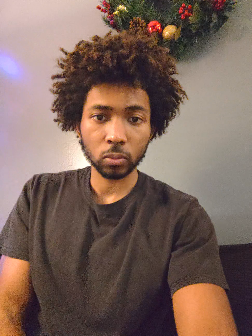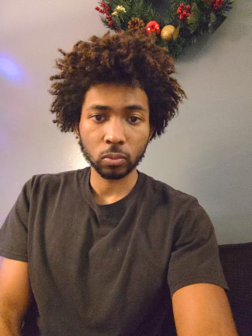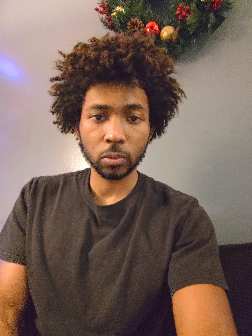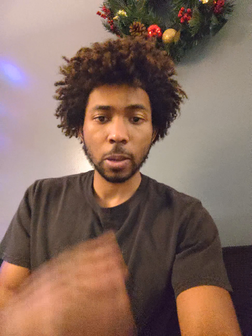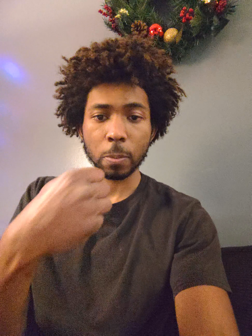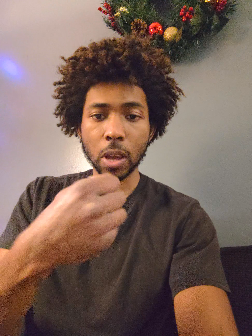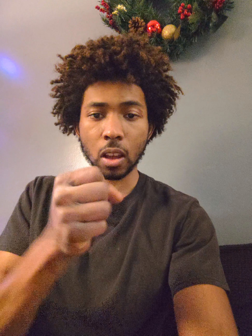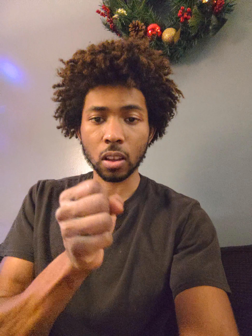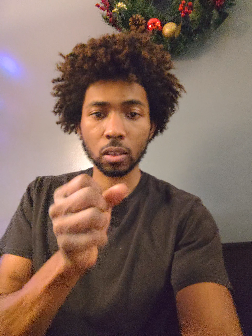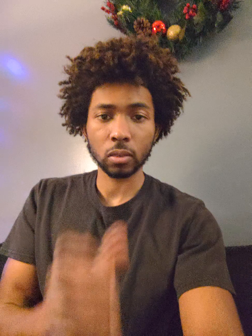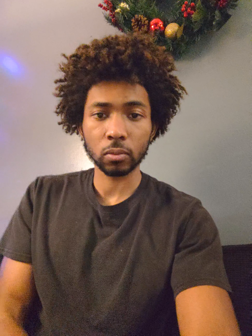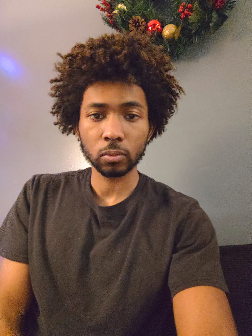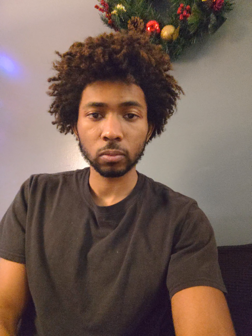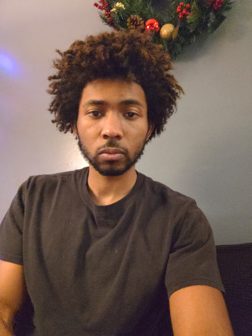make